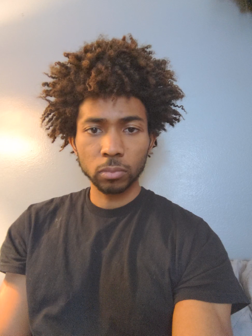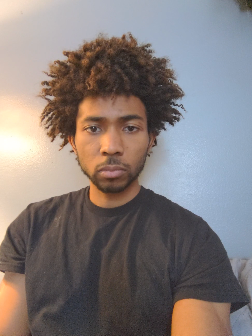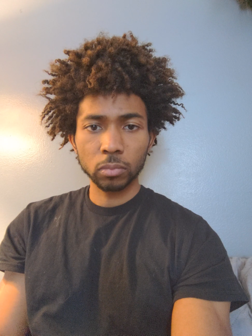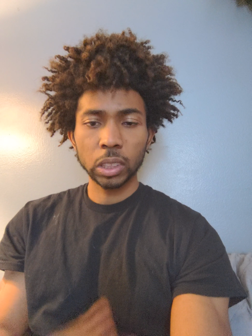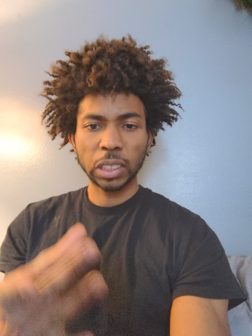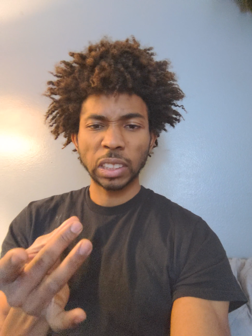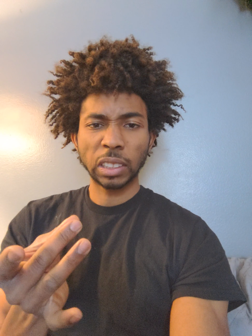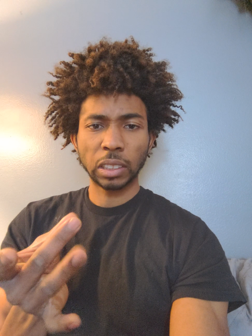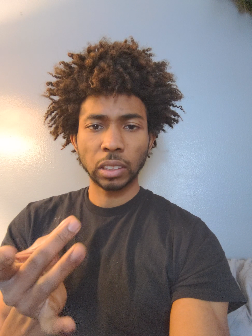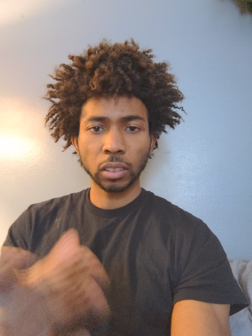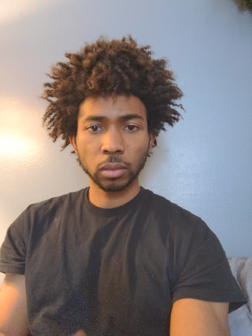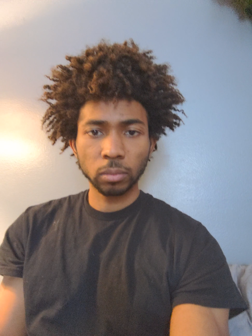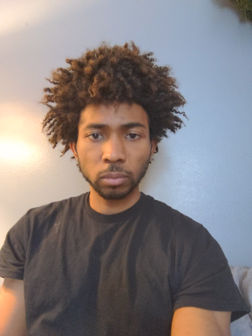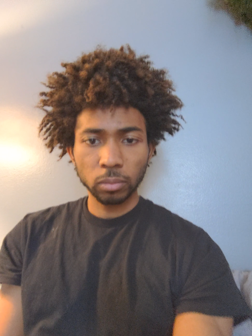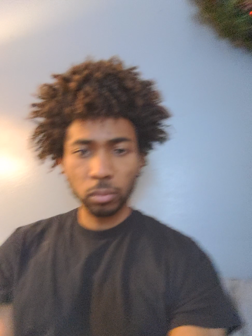sticky